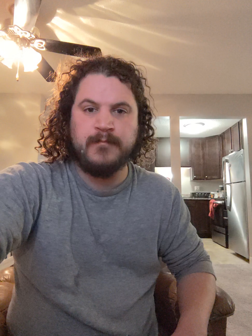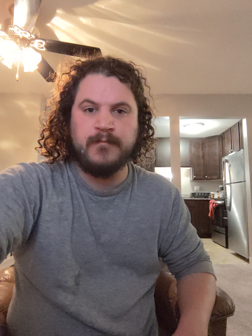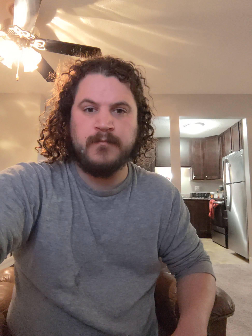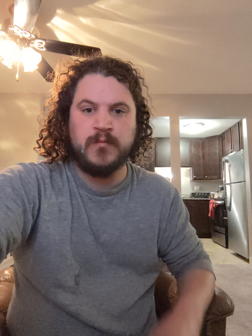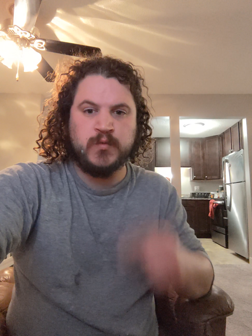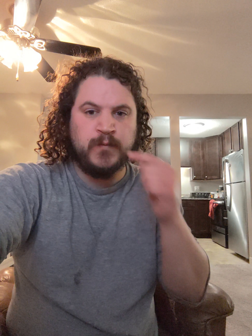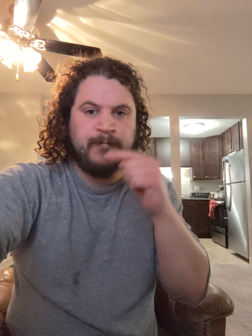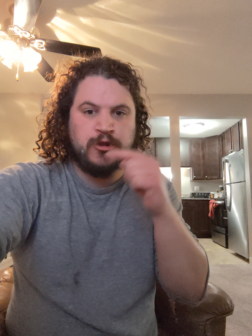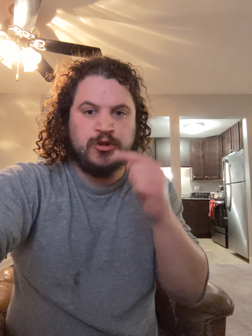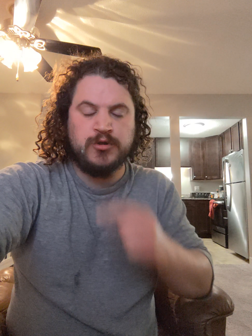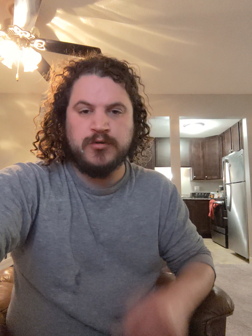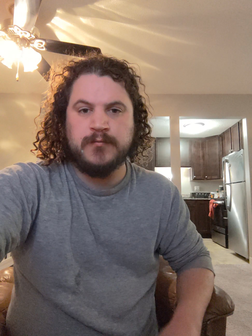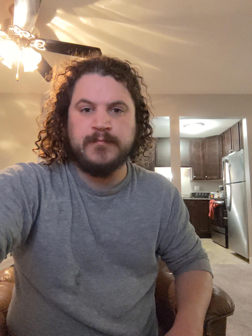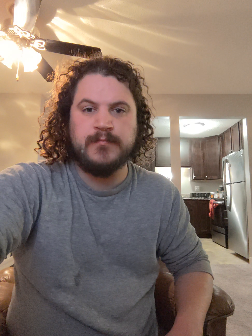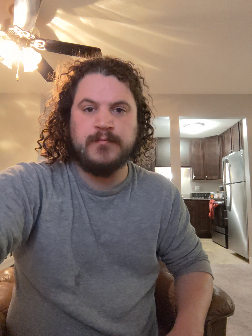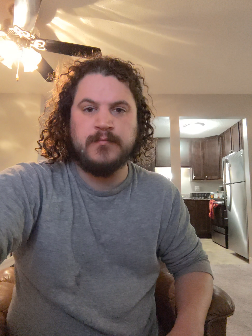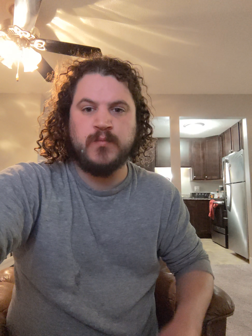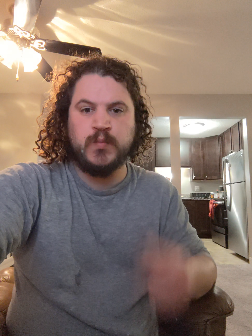toothbrush